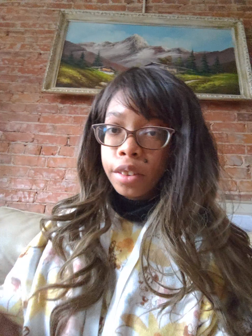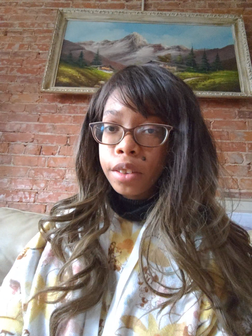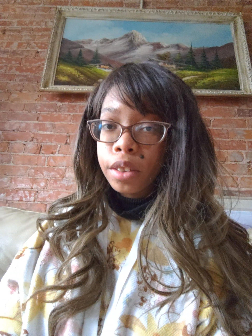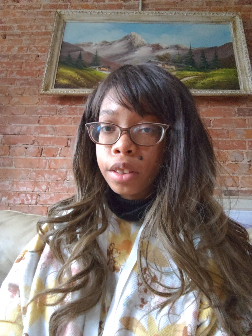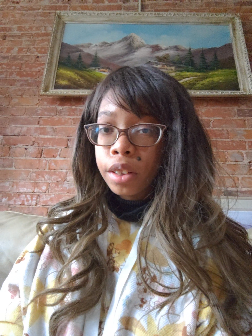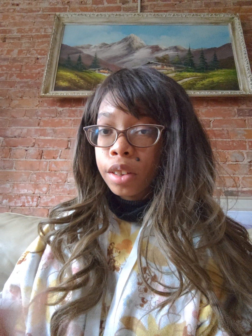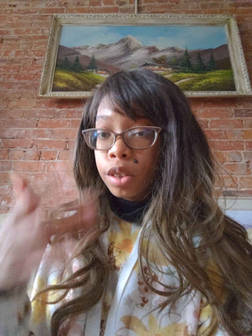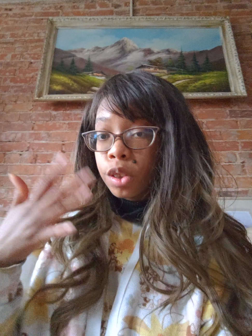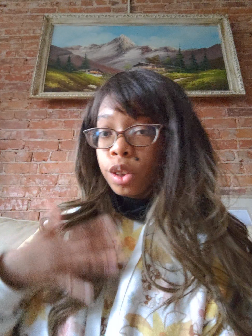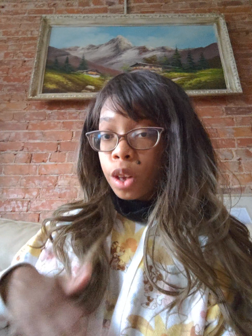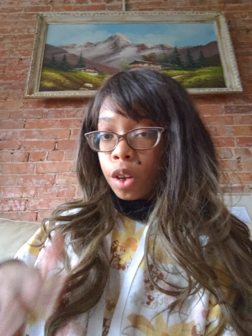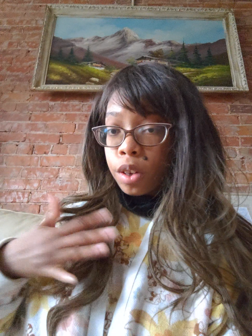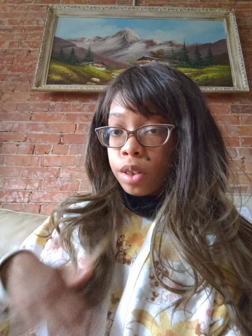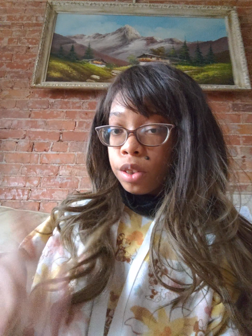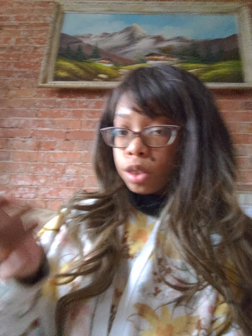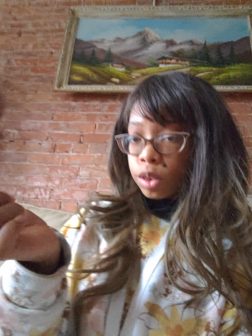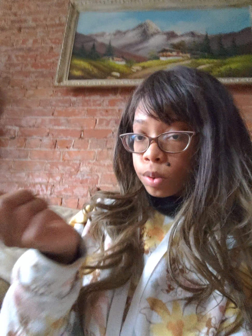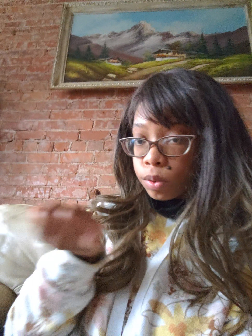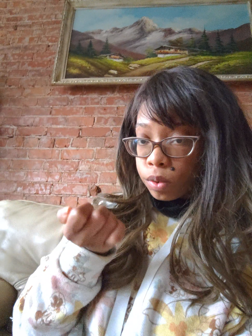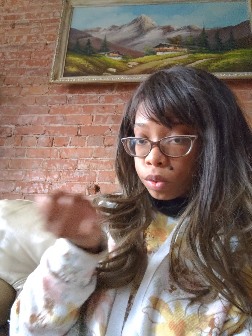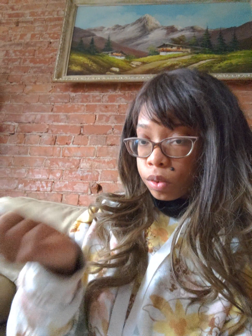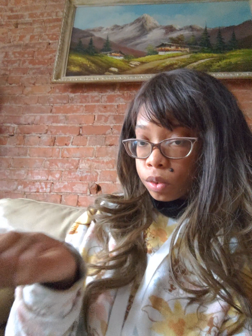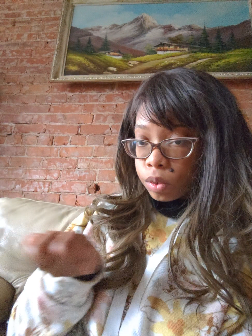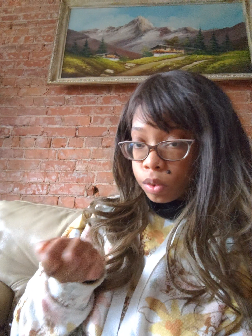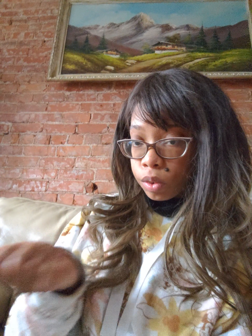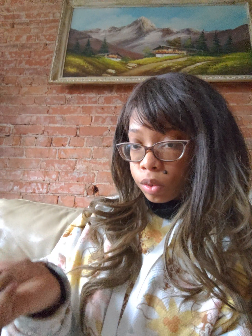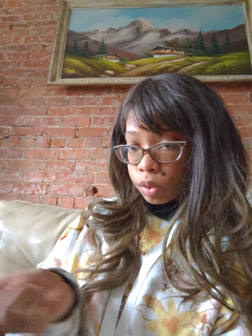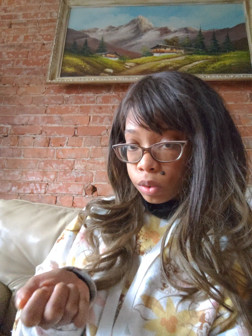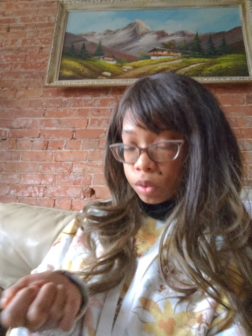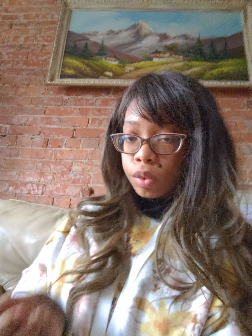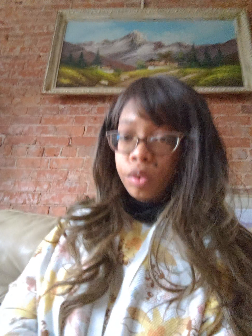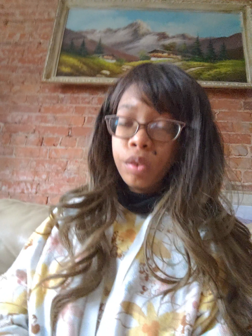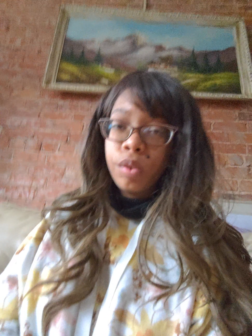drawer